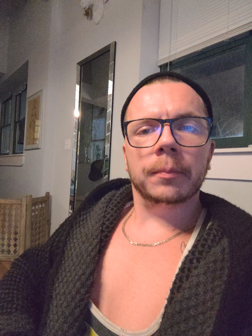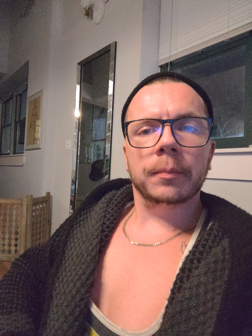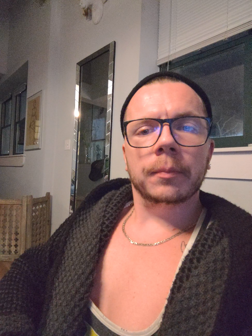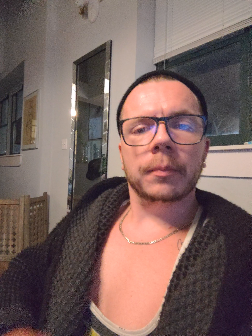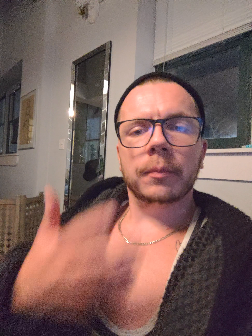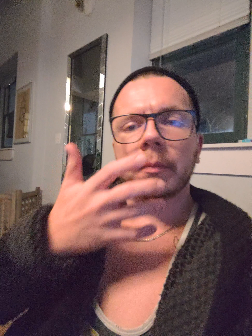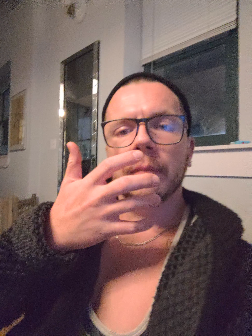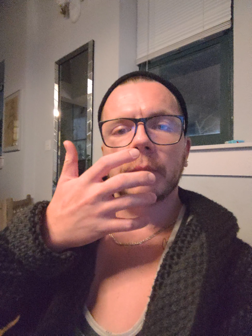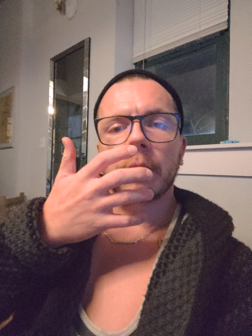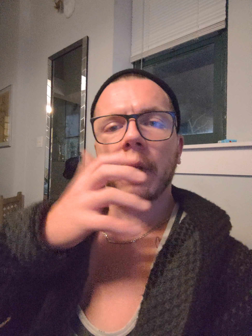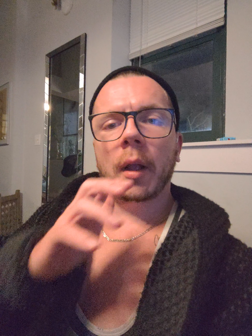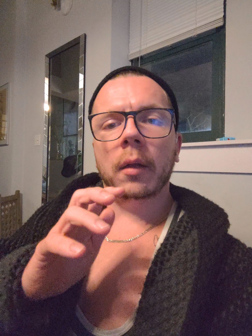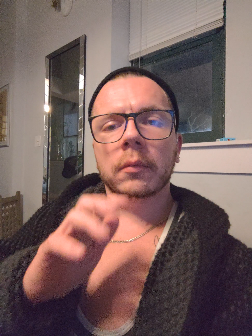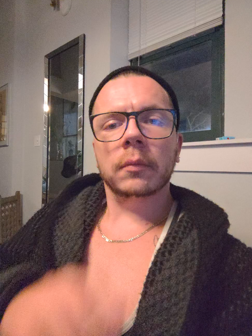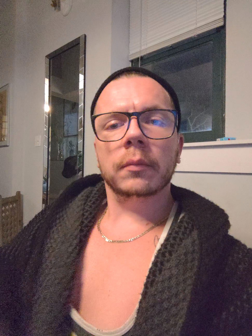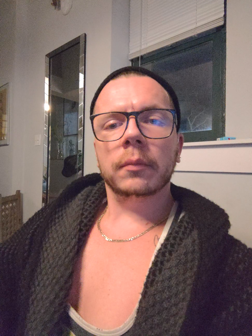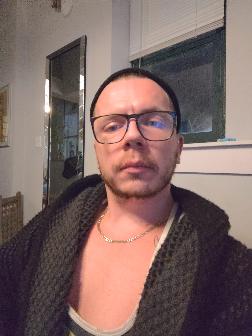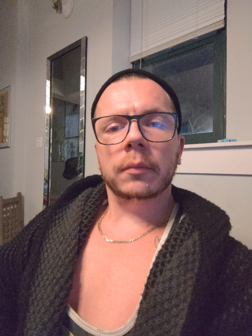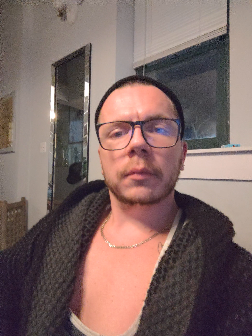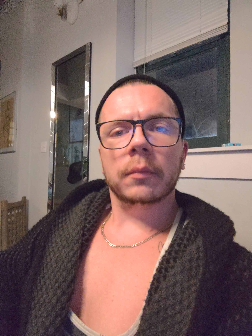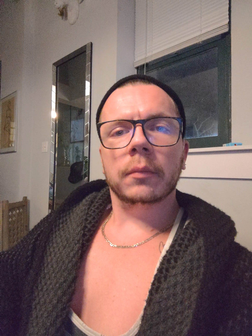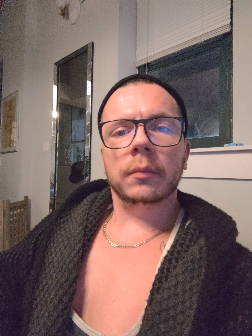hot